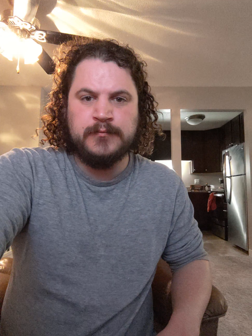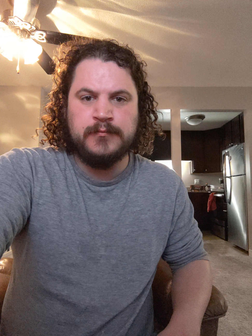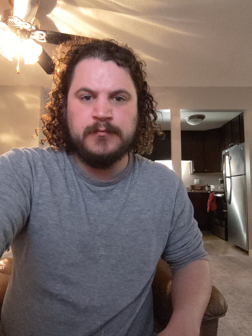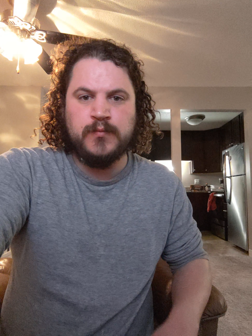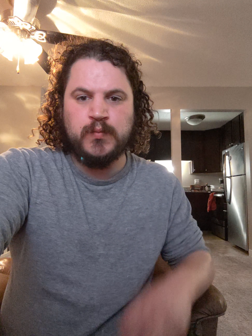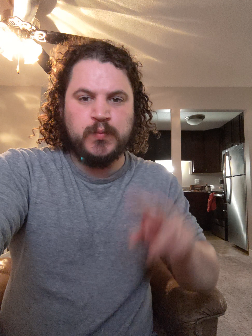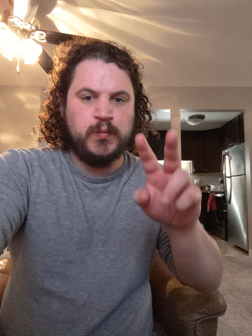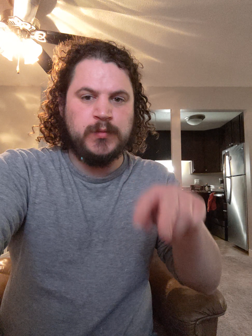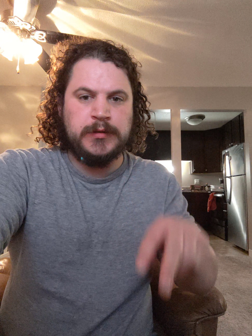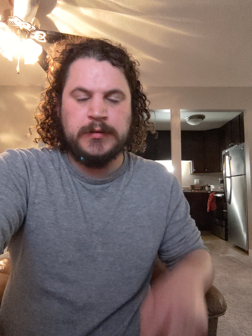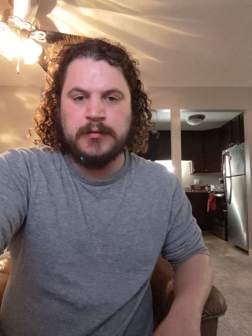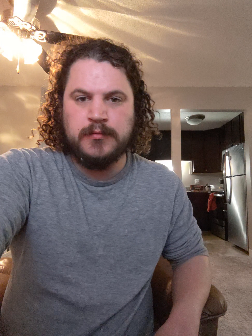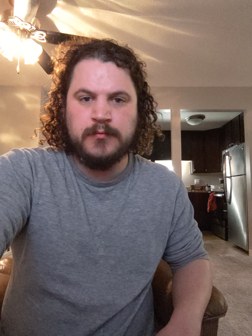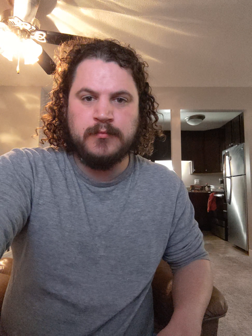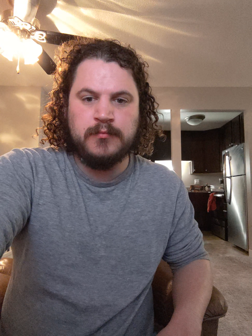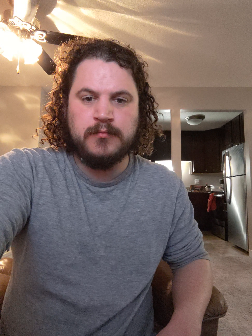read